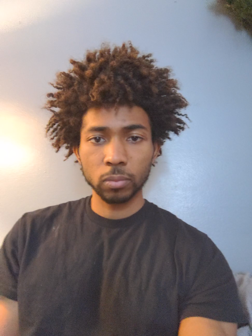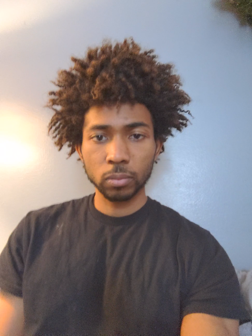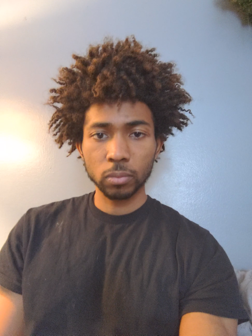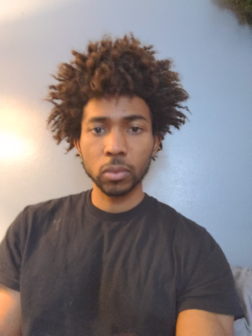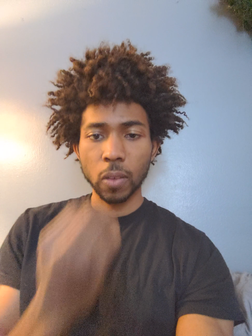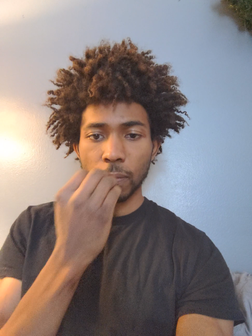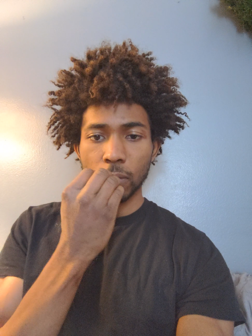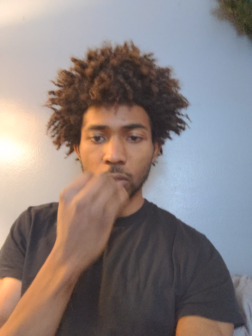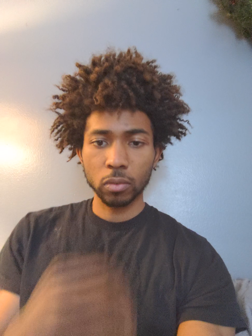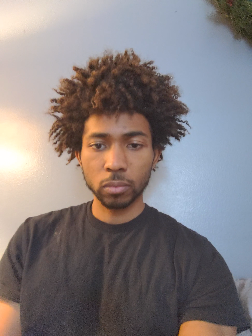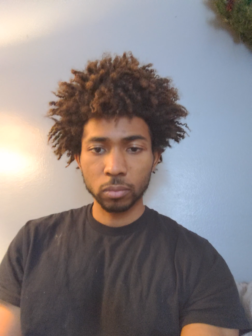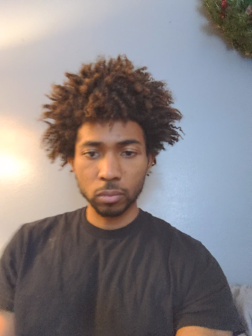food